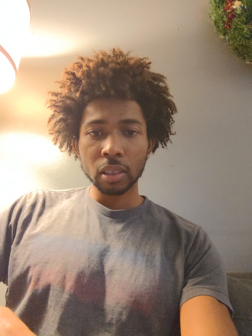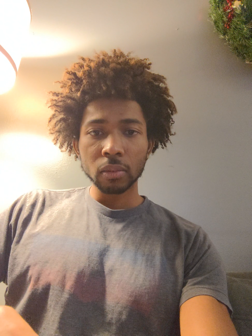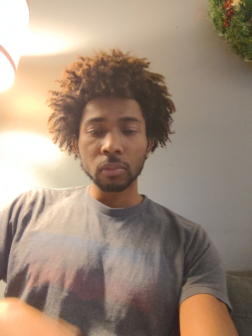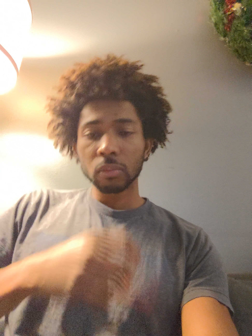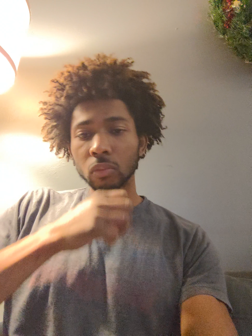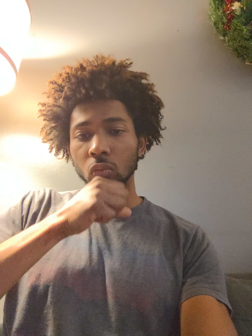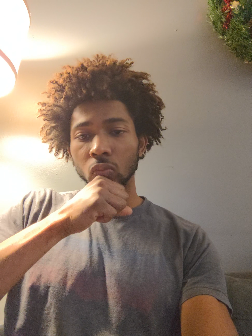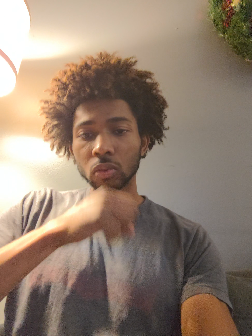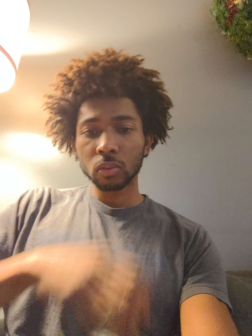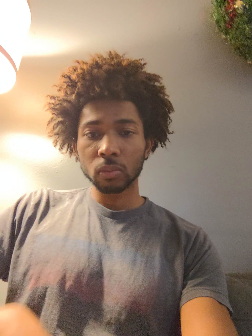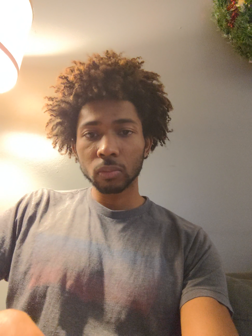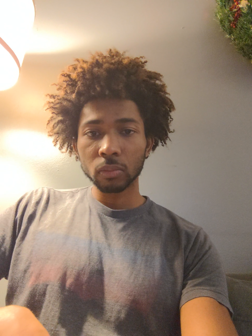orange